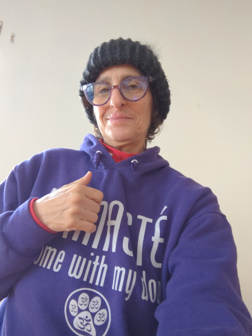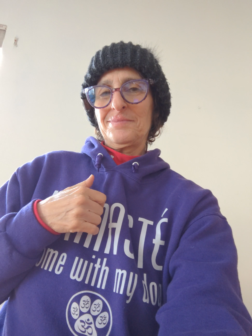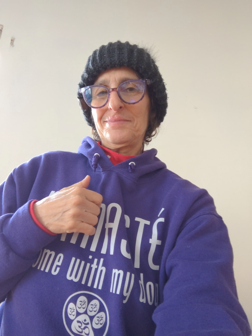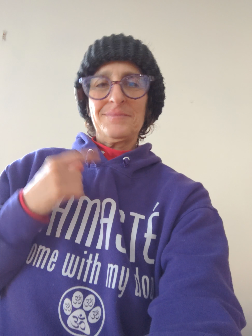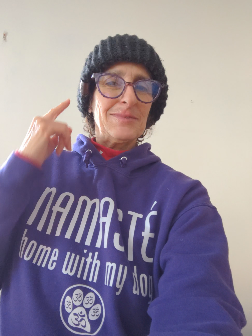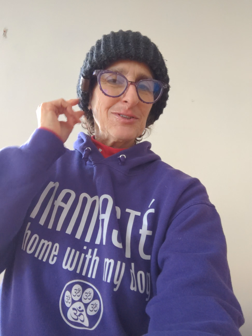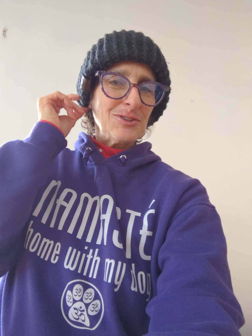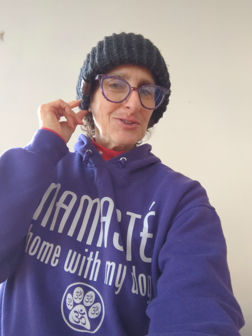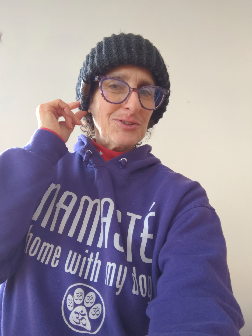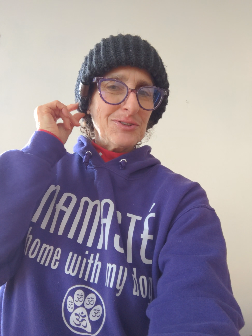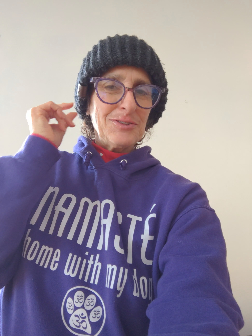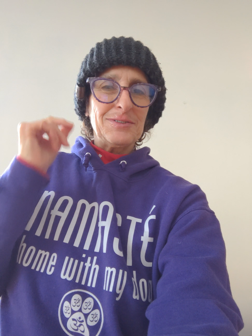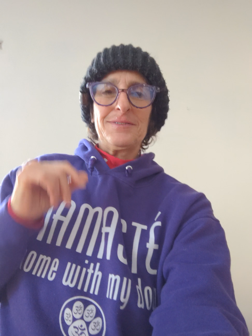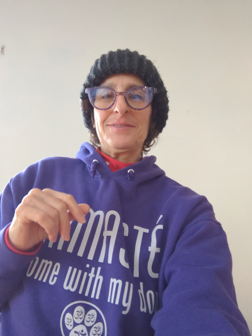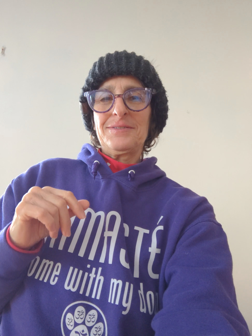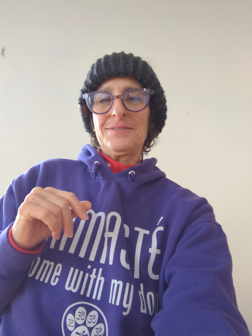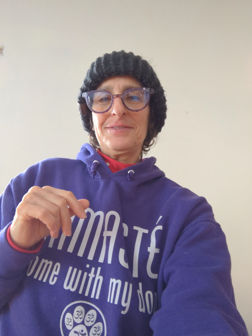ear